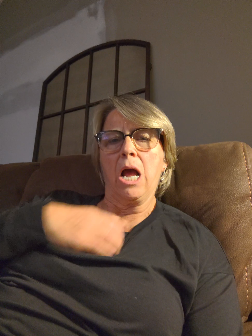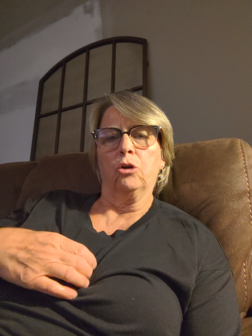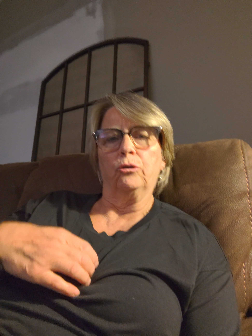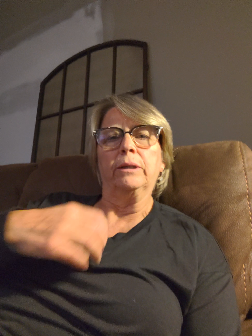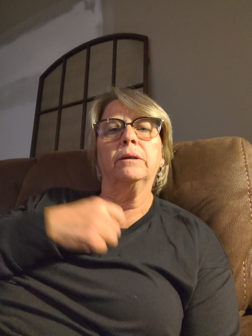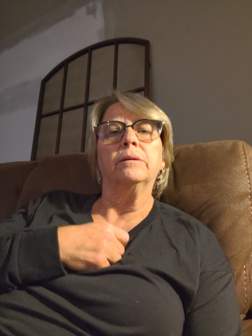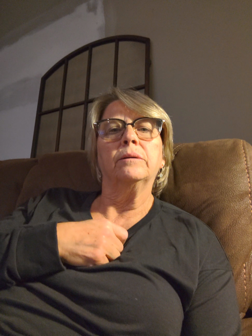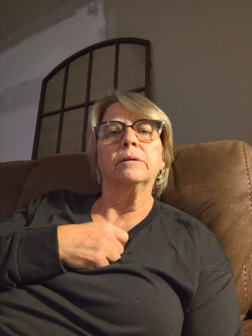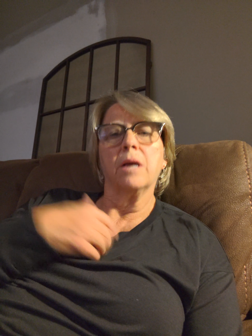hungry